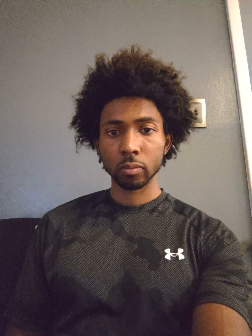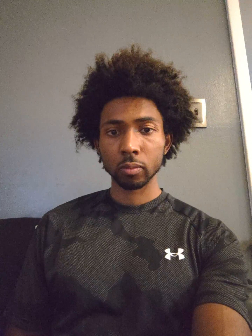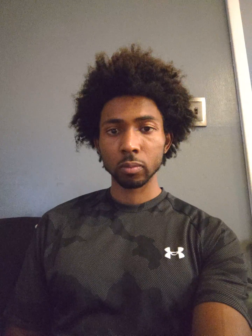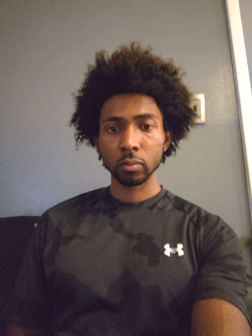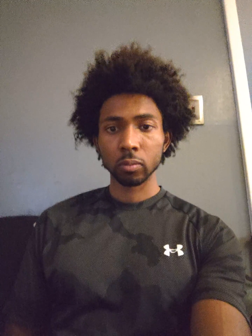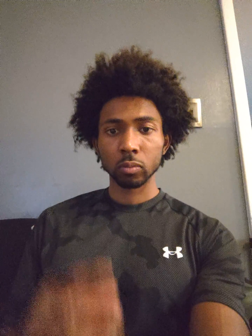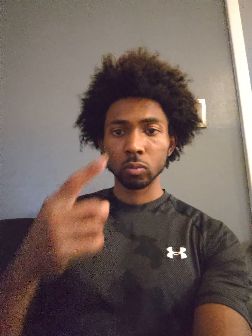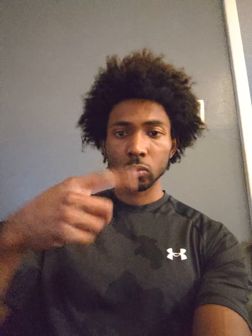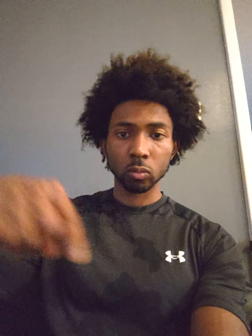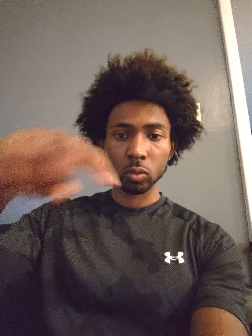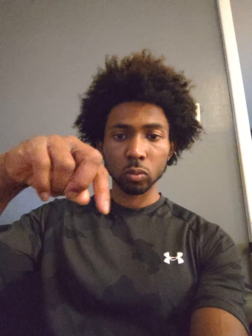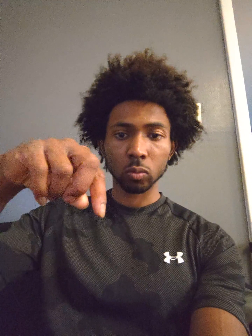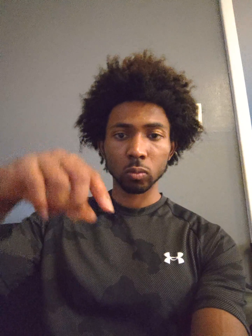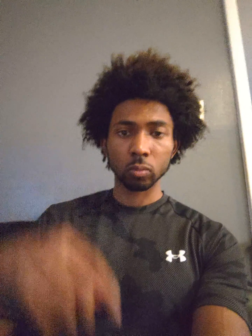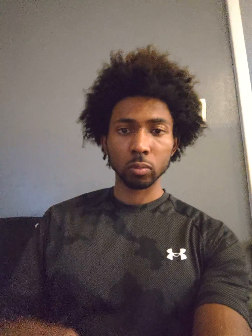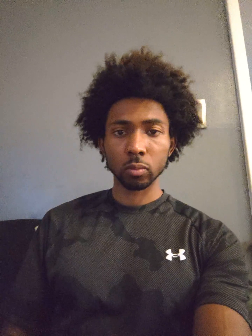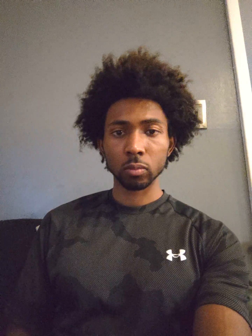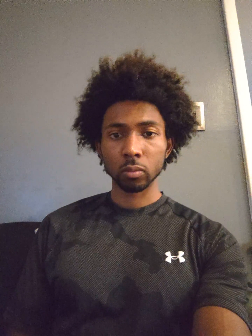around